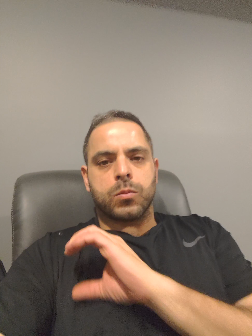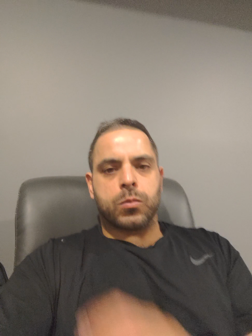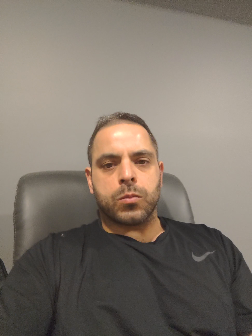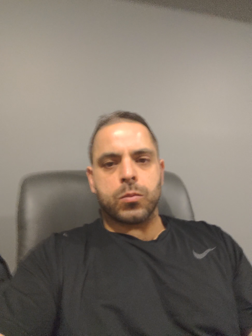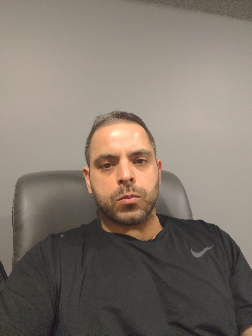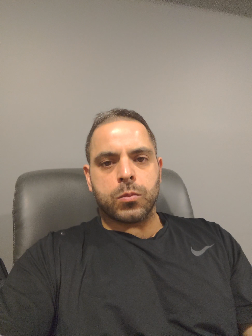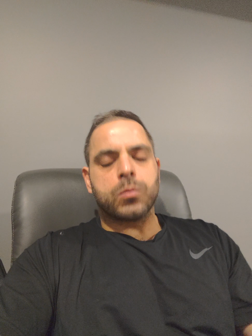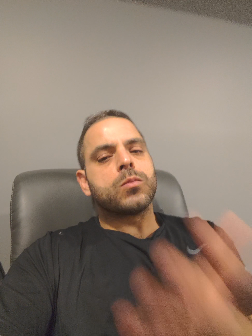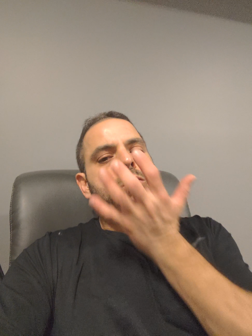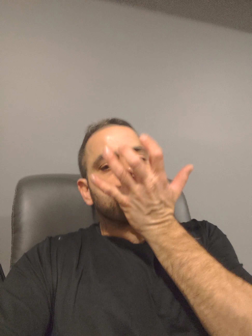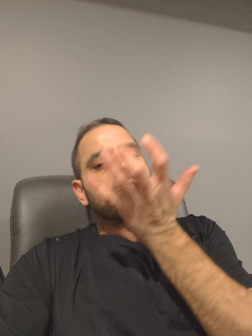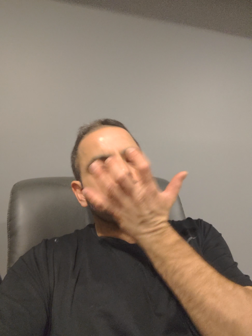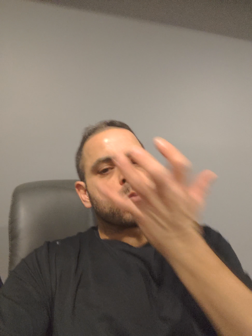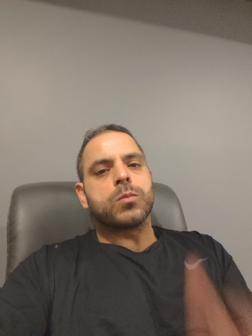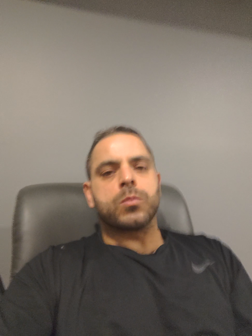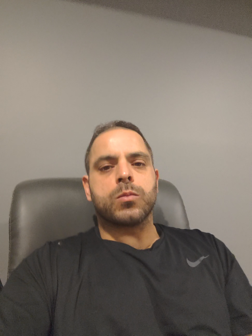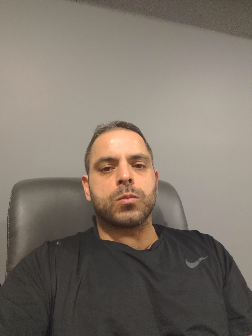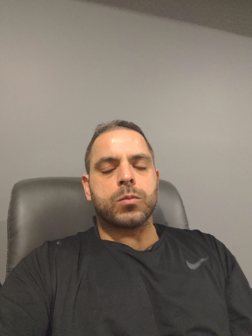grass